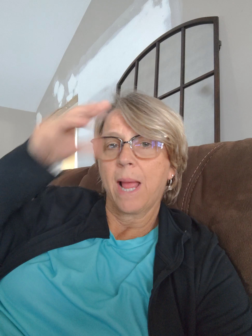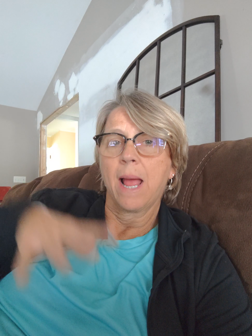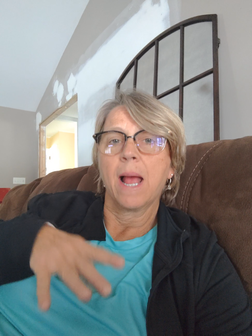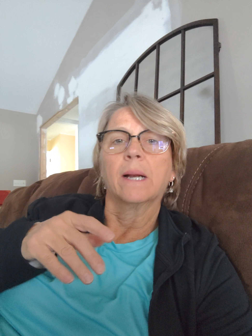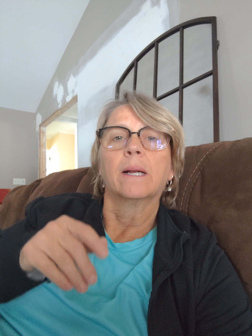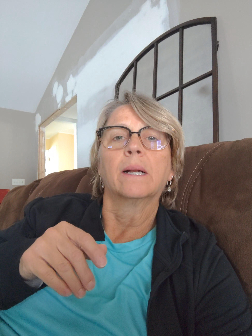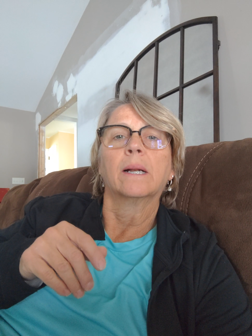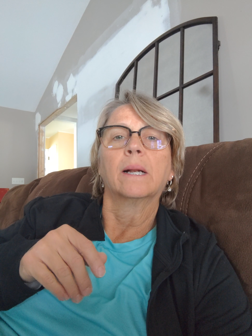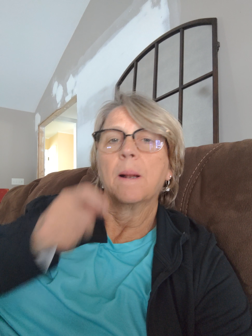man